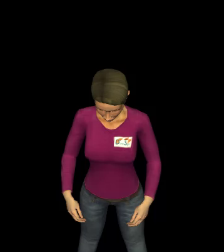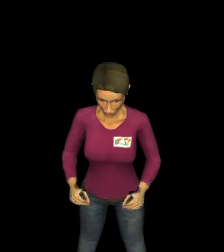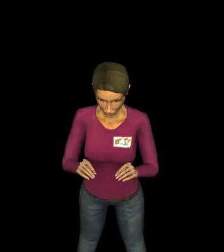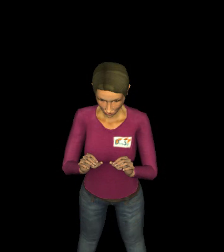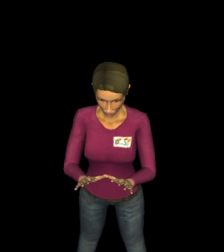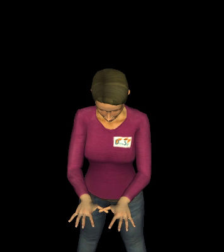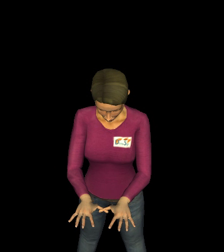يتخلى